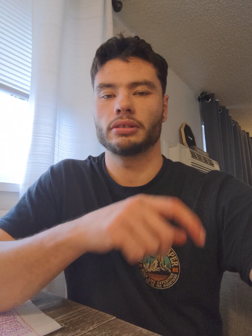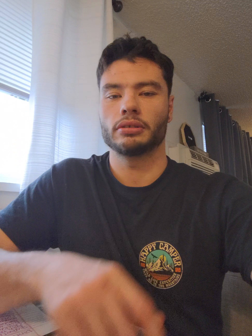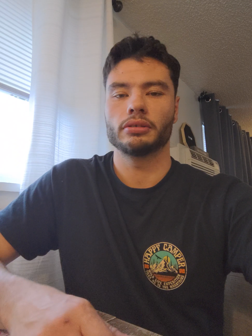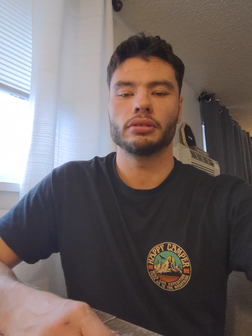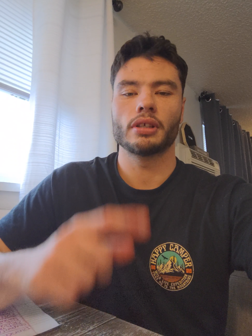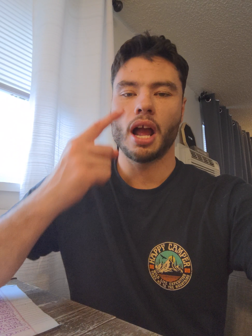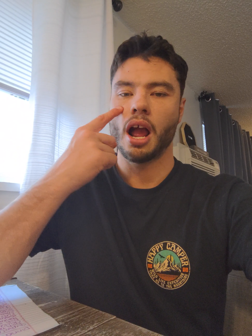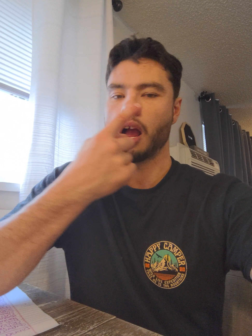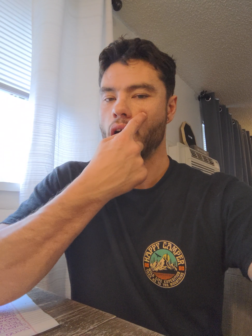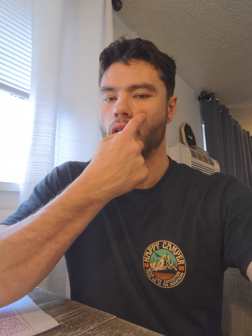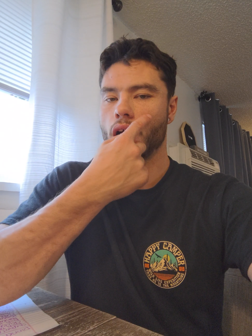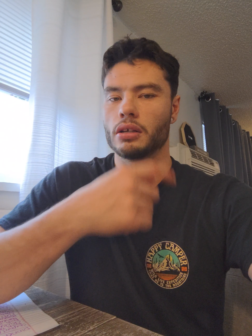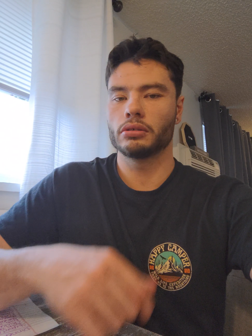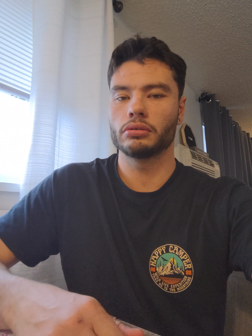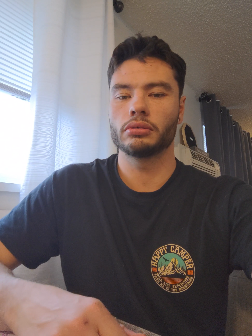eye